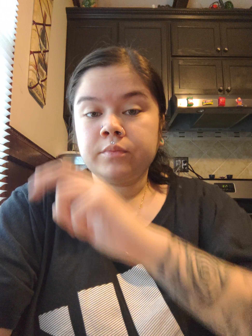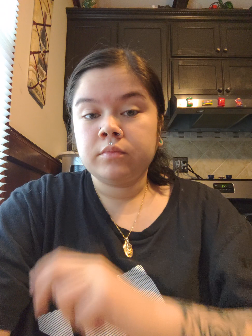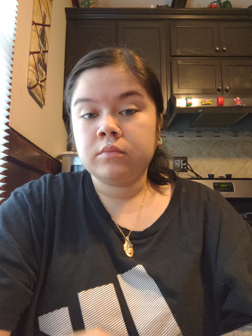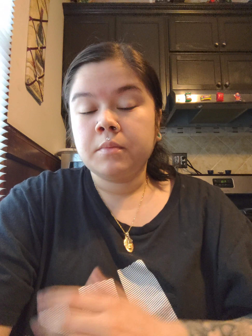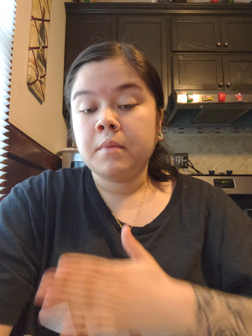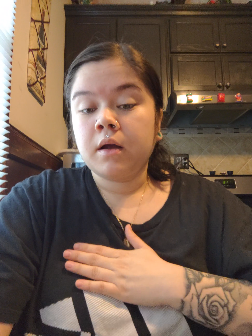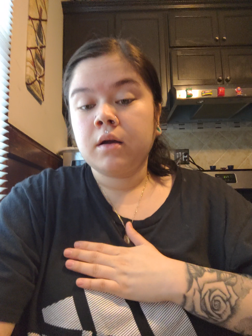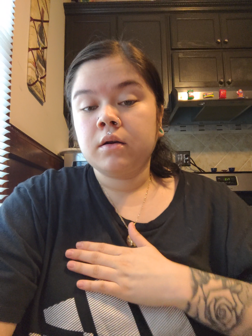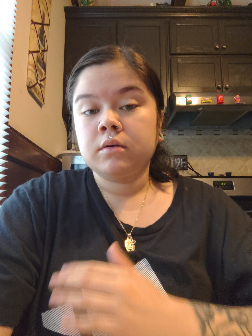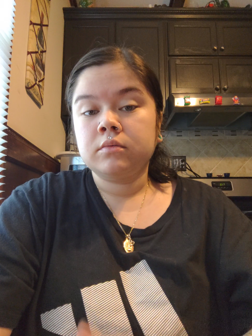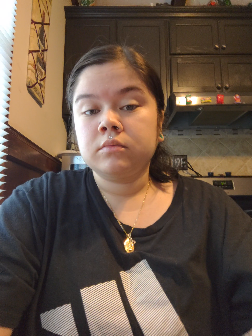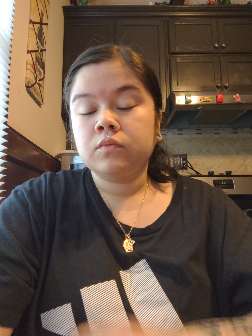my